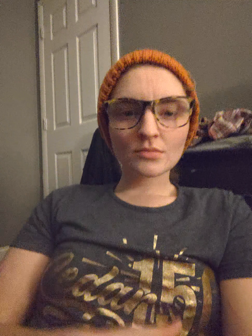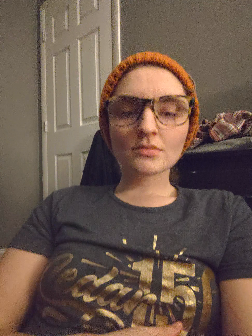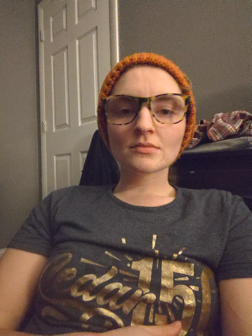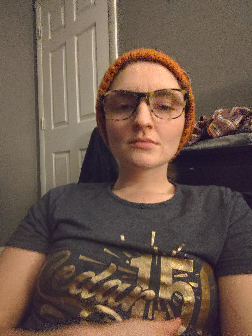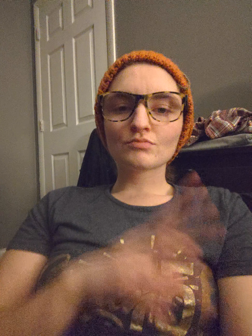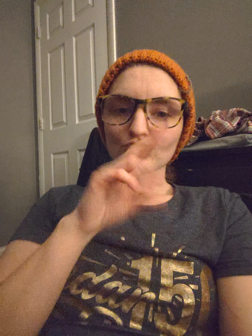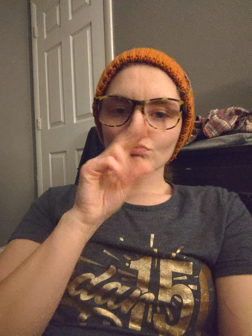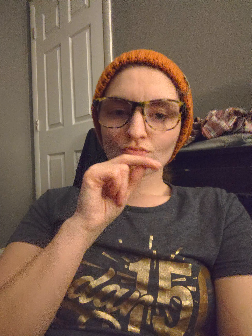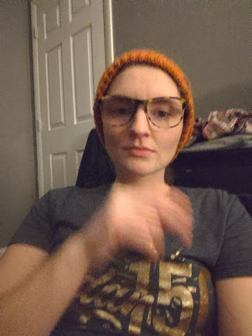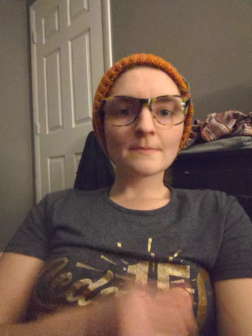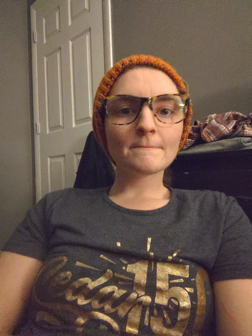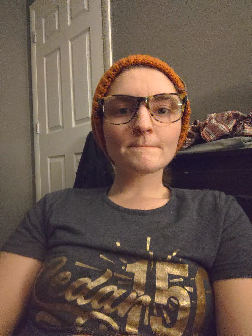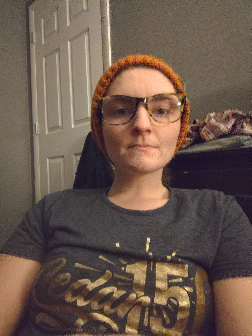goose